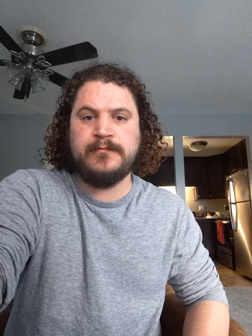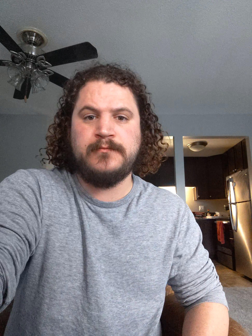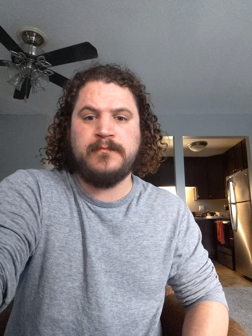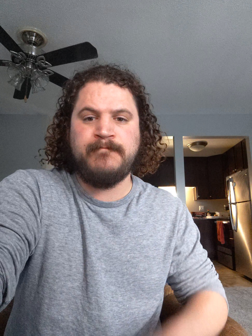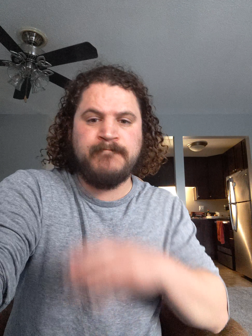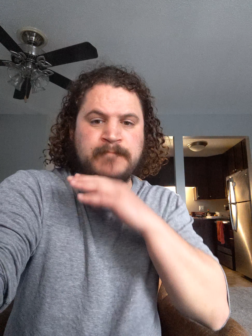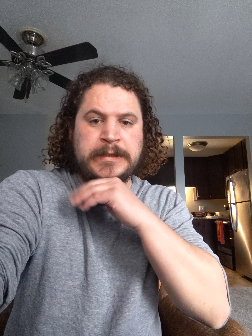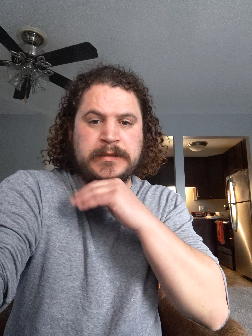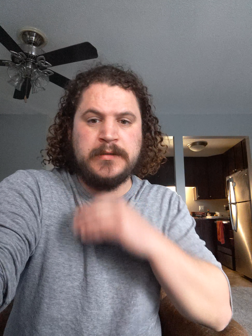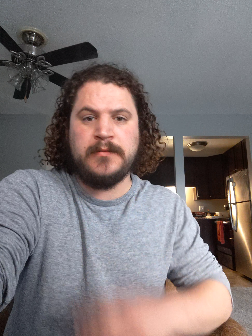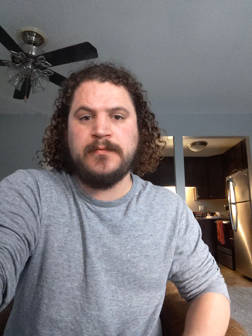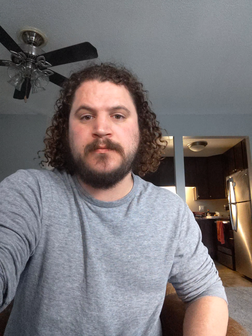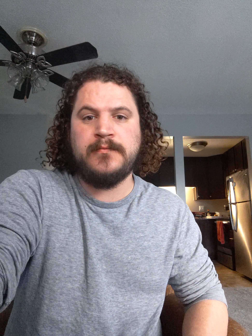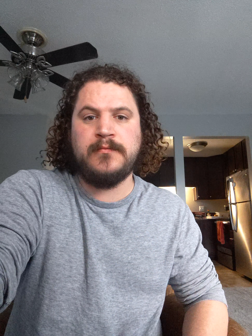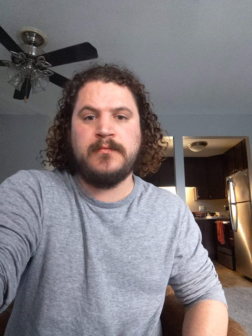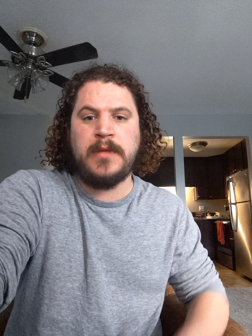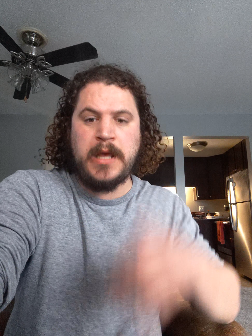pig